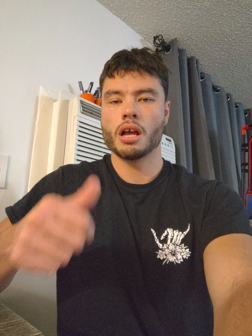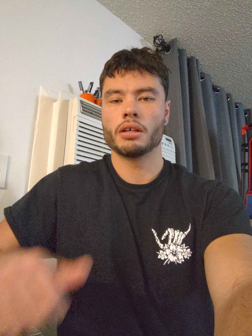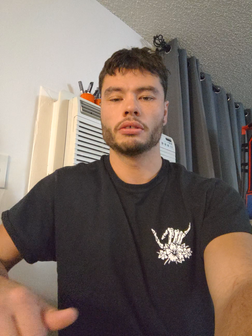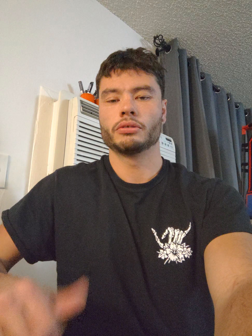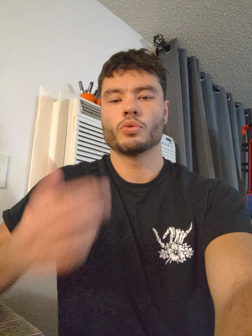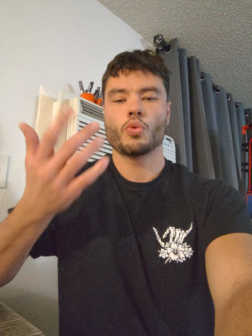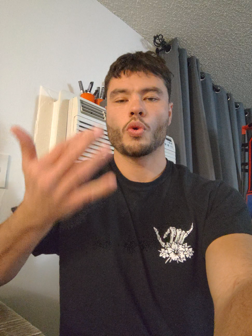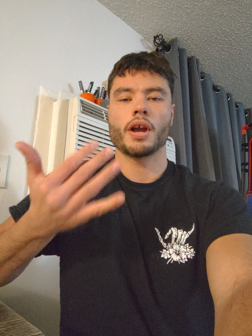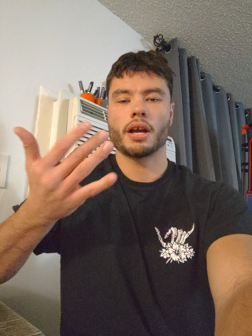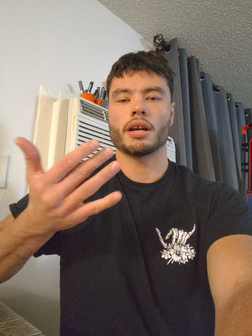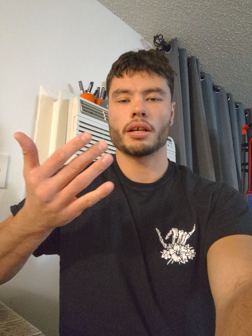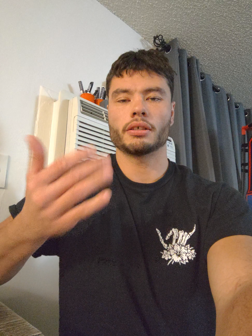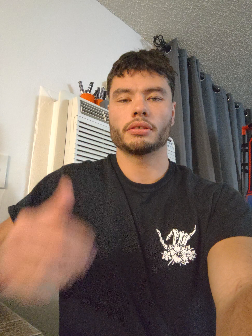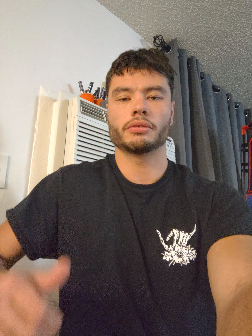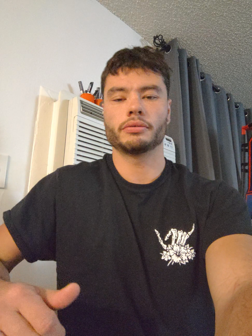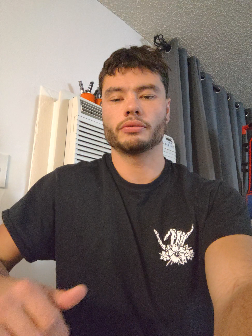wait